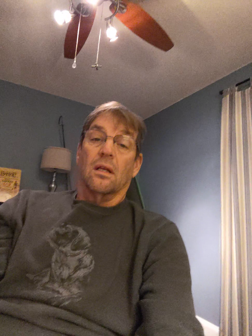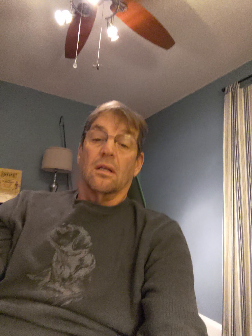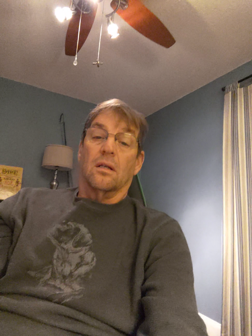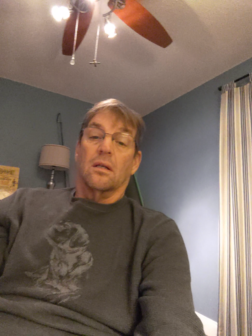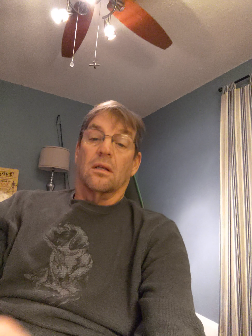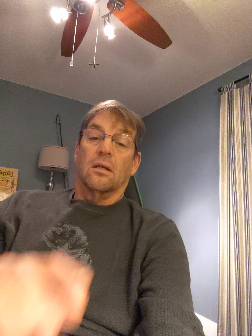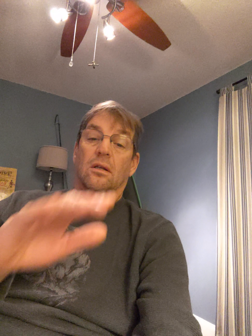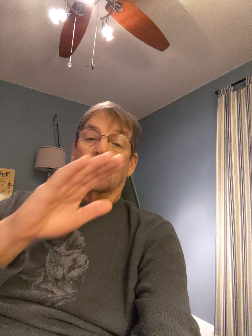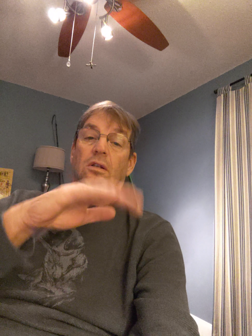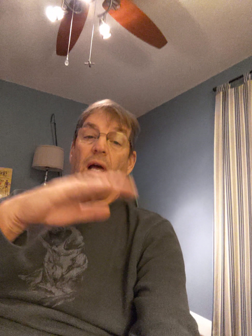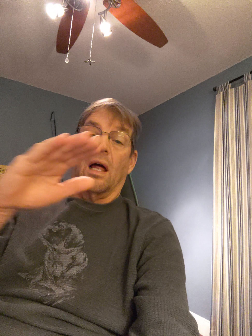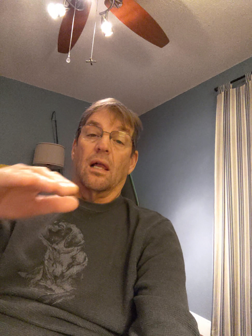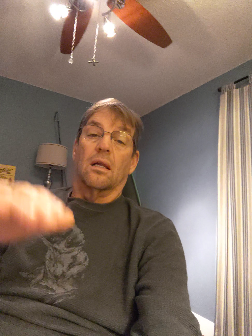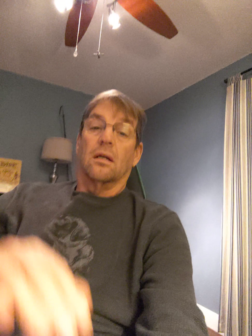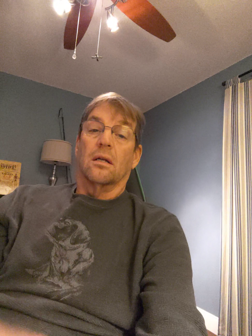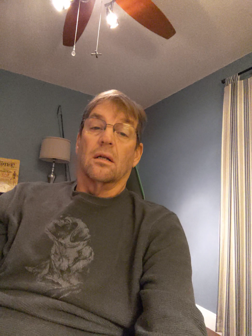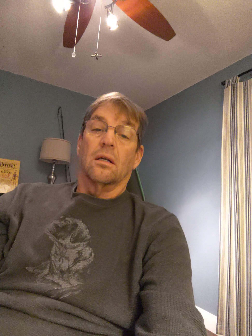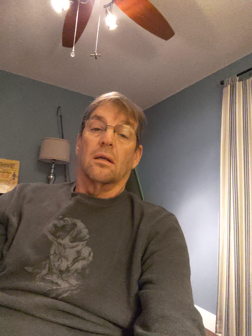child